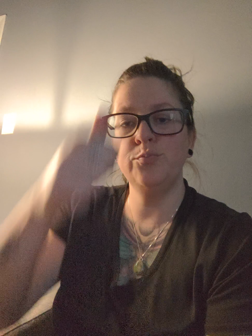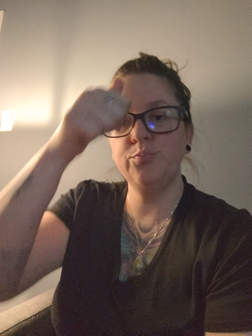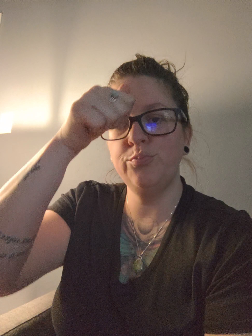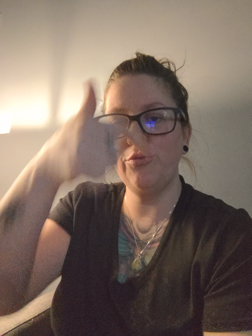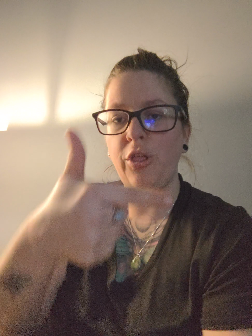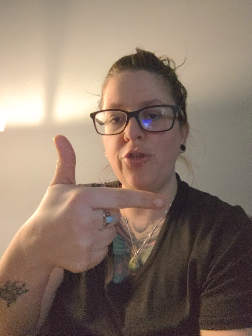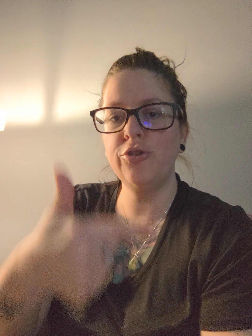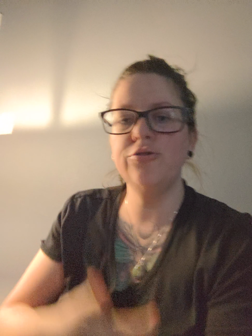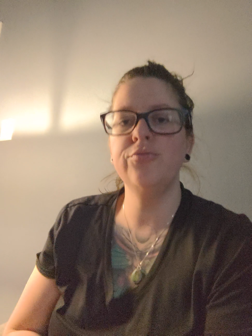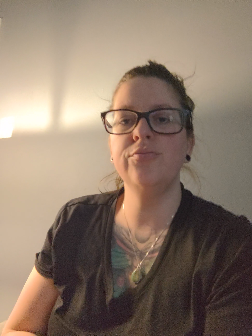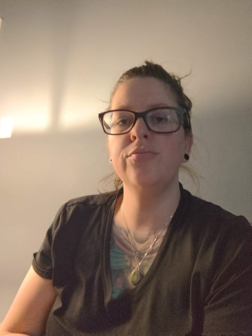brother